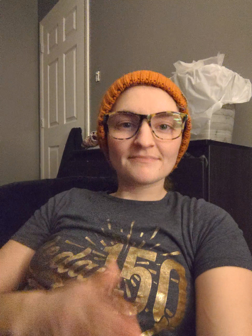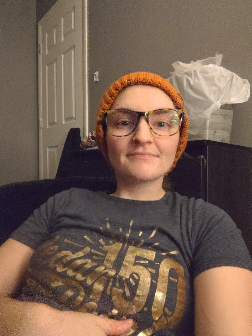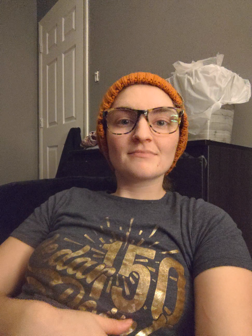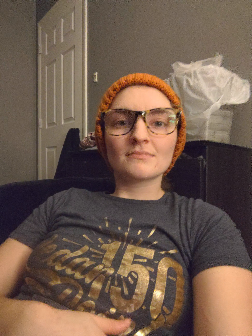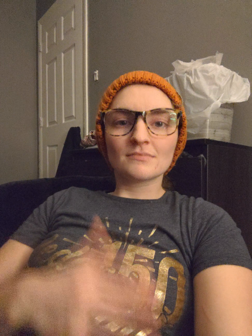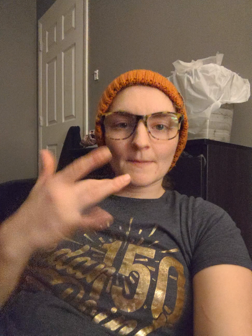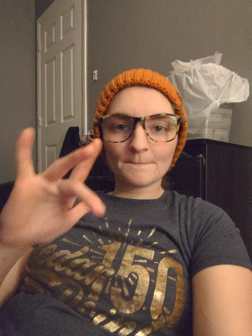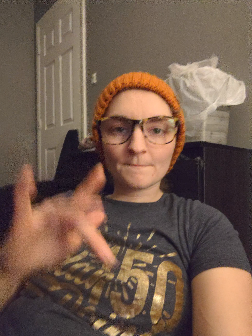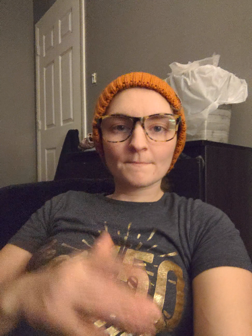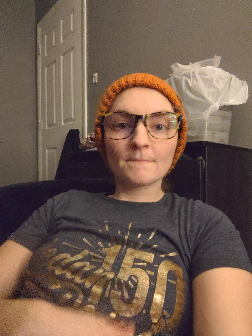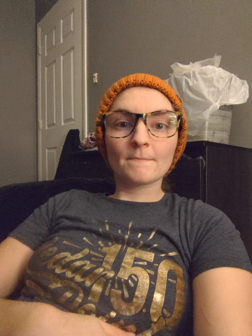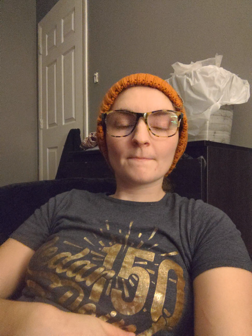empty